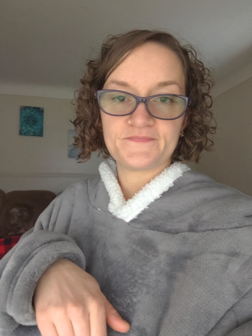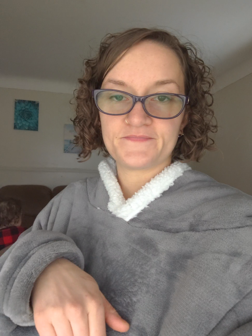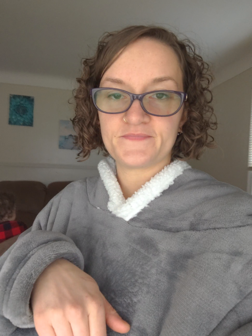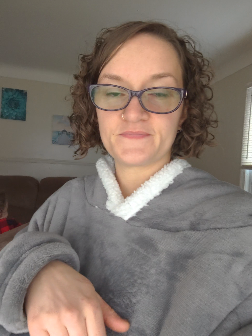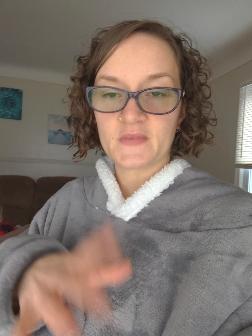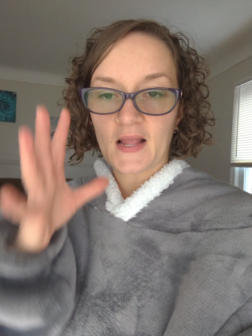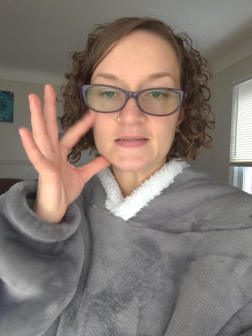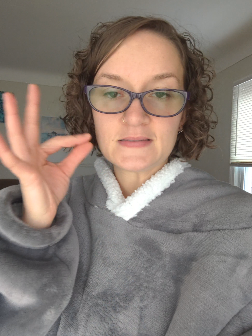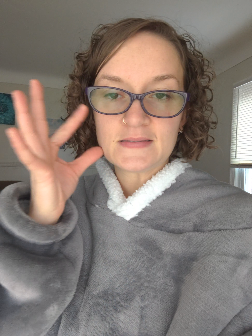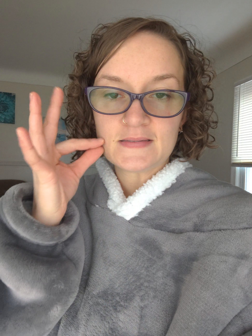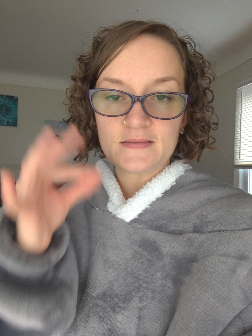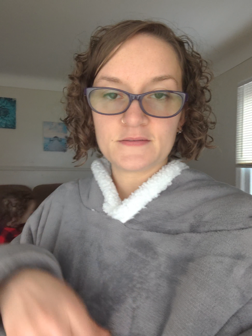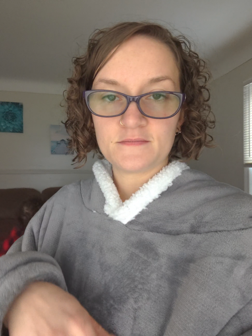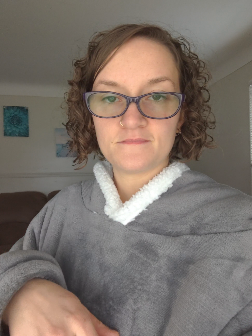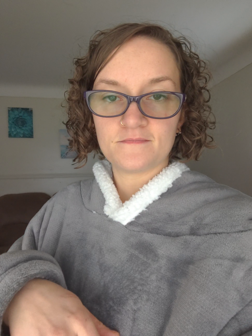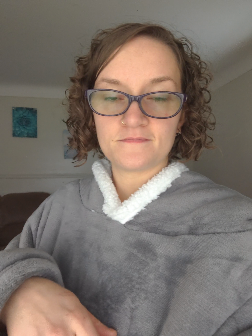cat